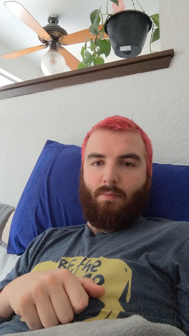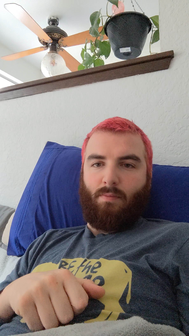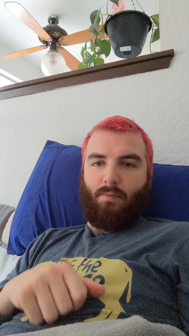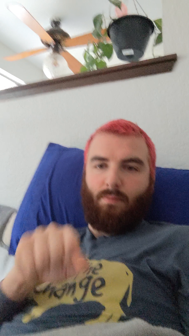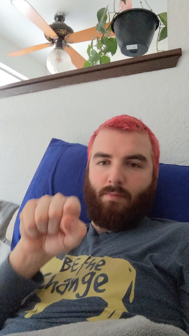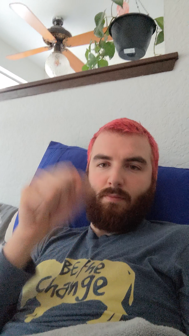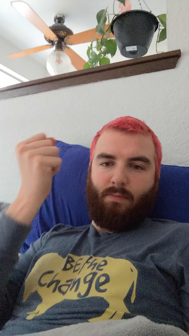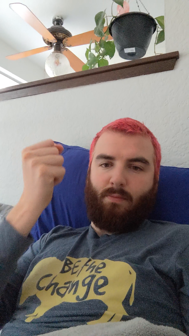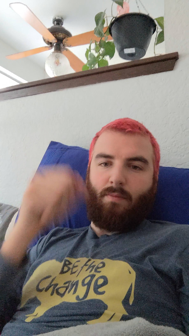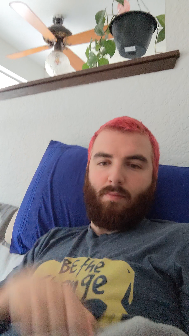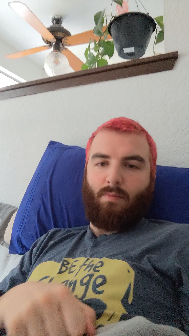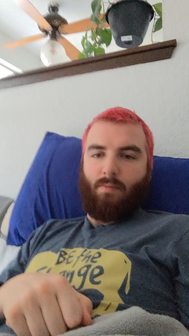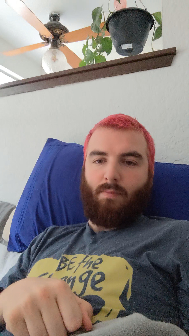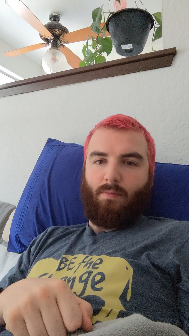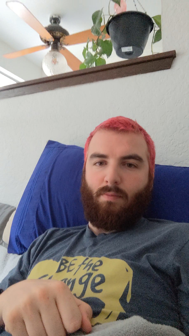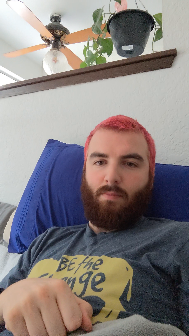break